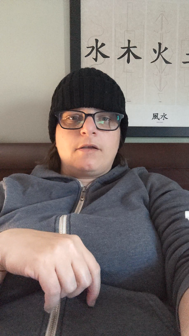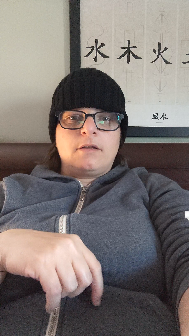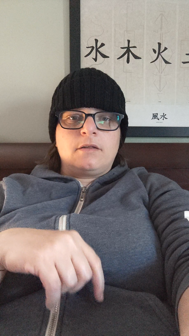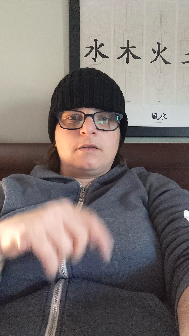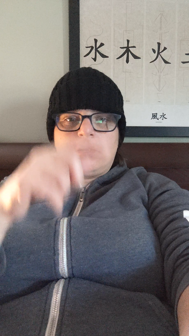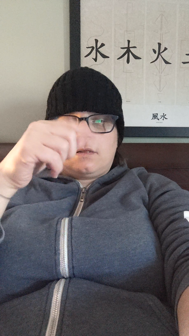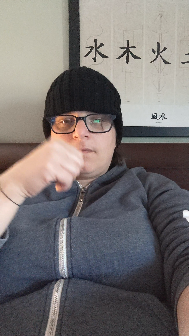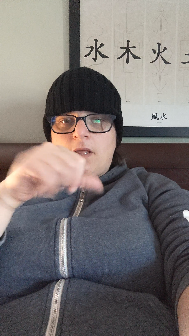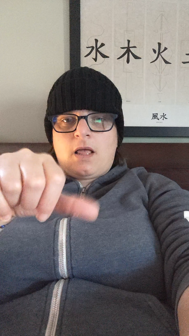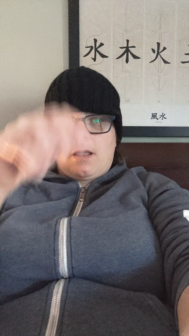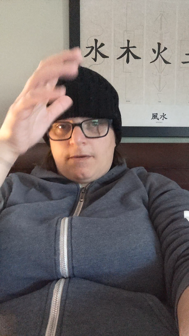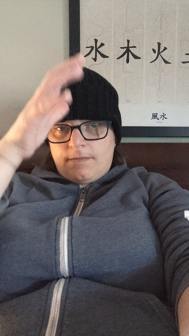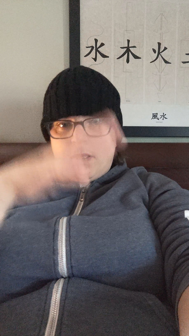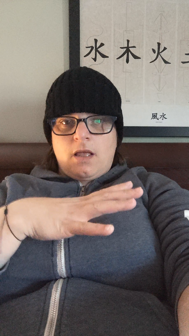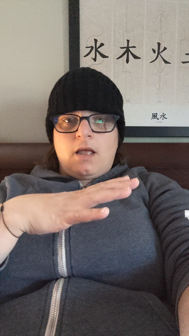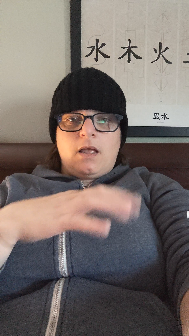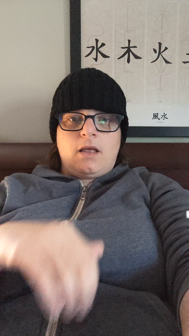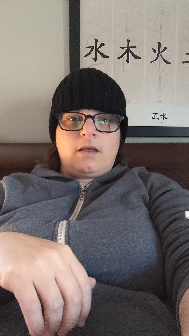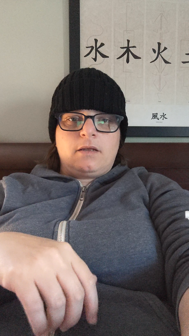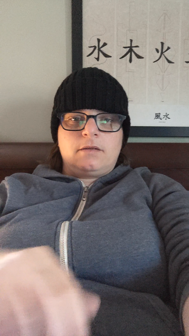mailman